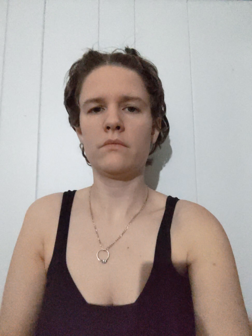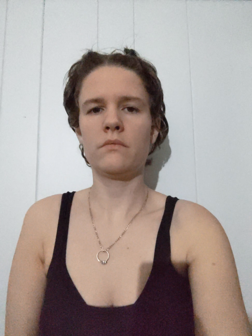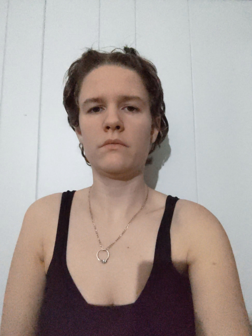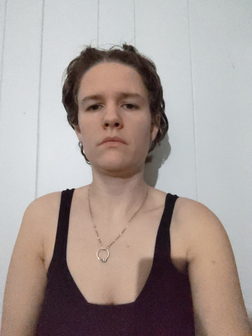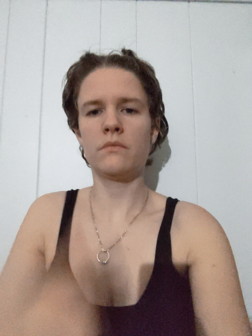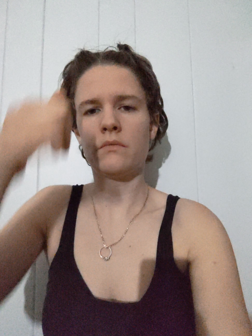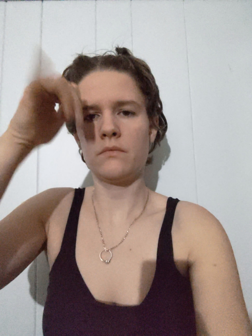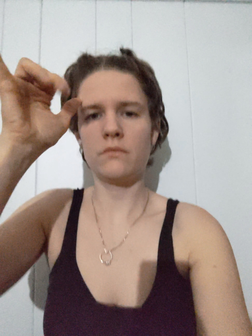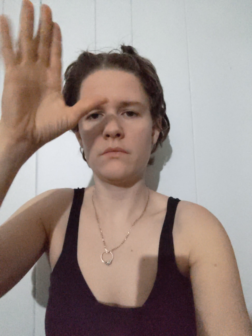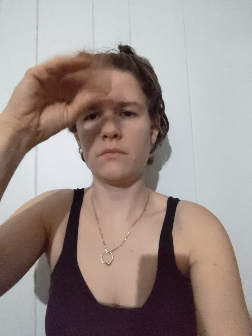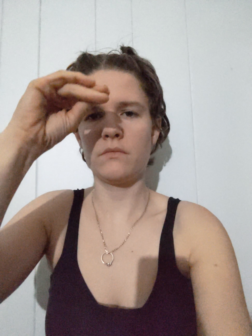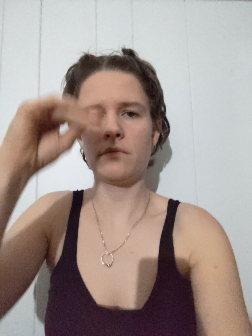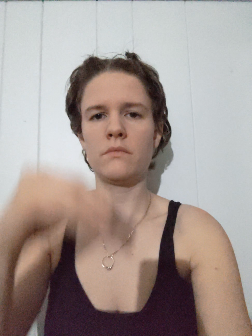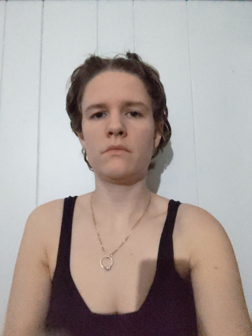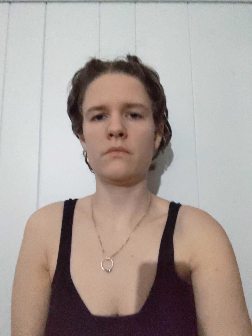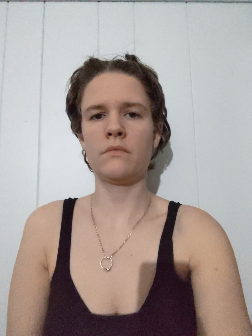cowboy